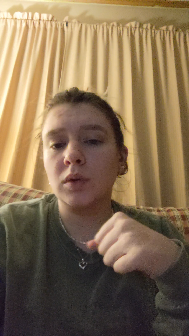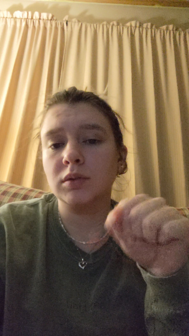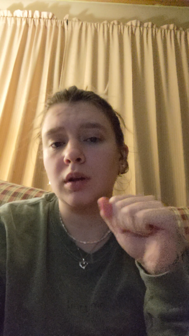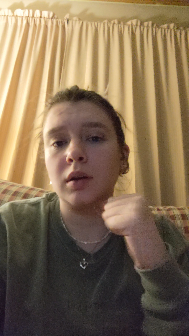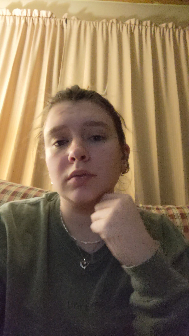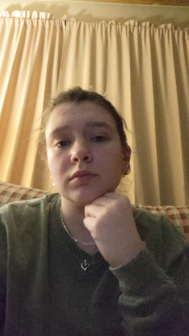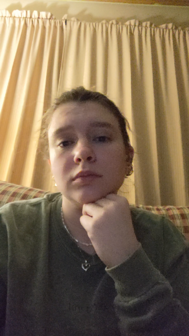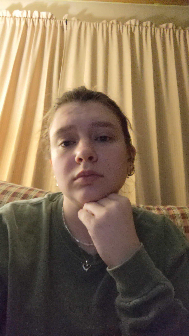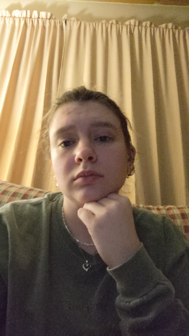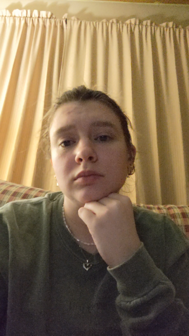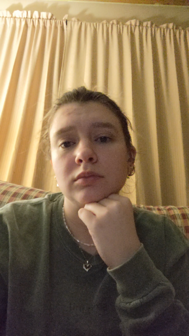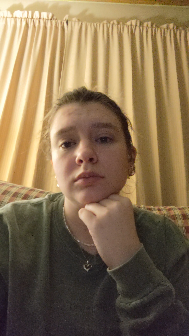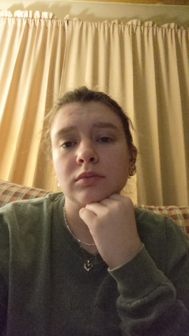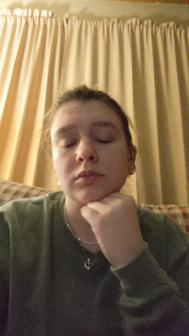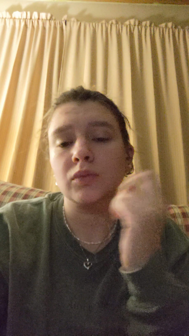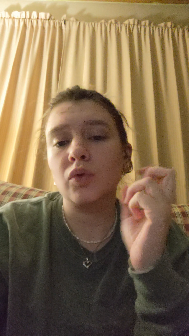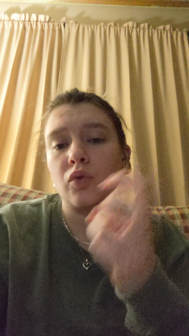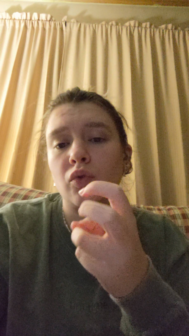hard